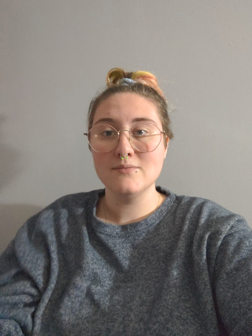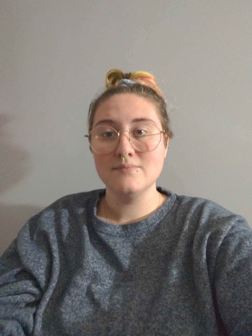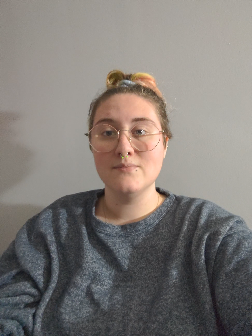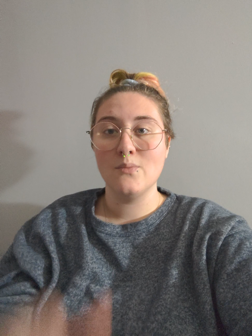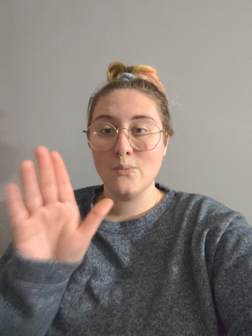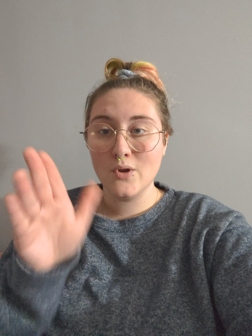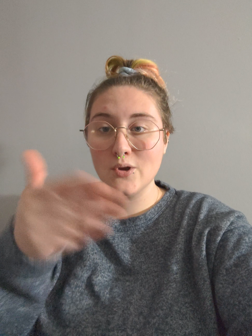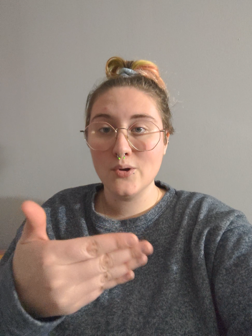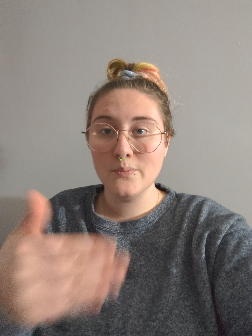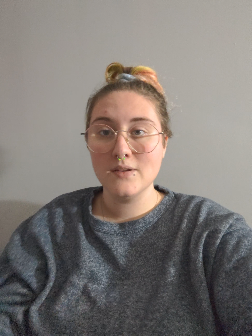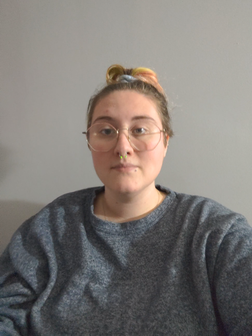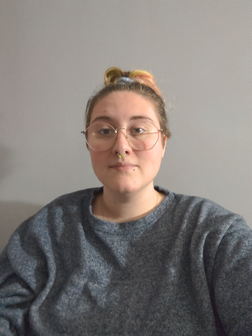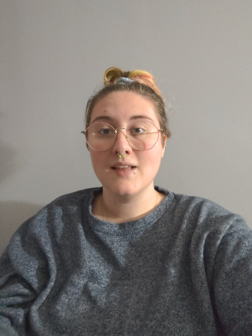room